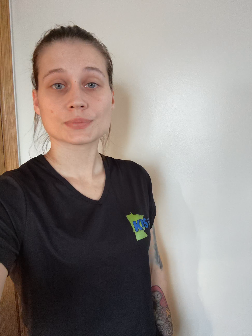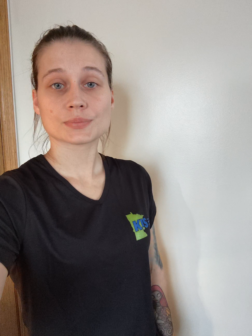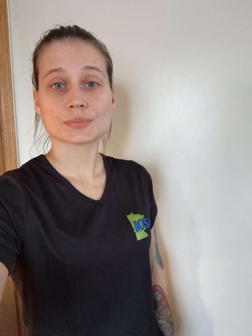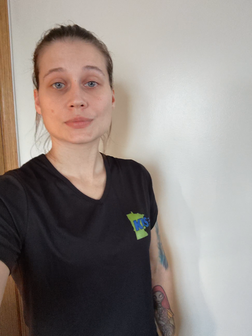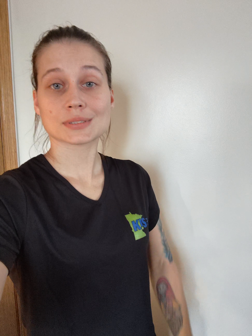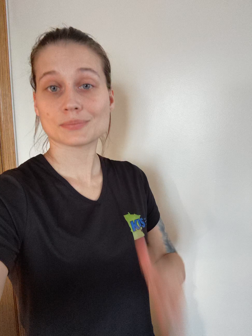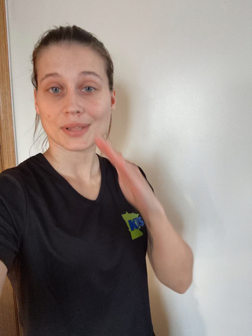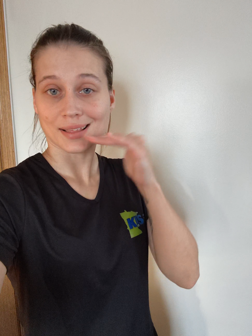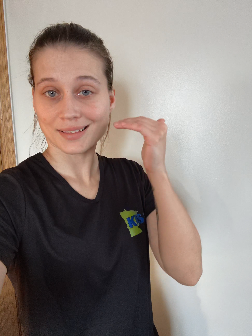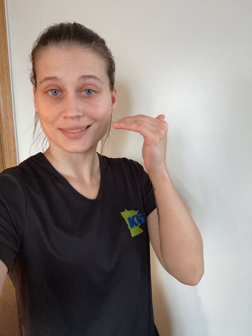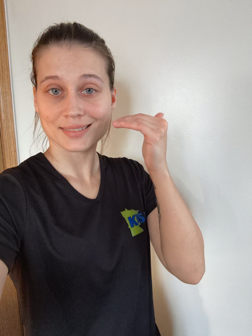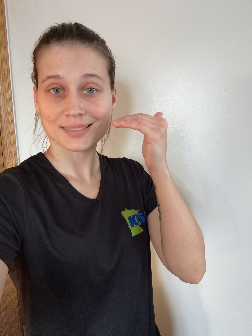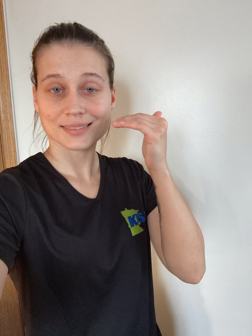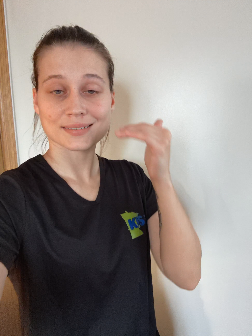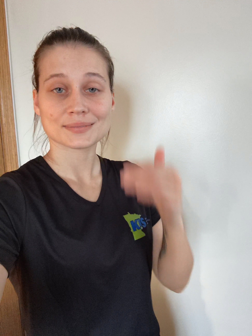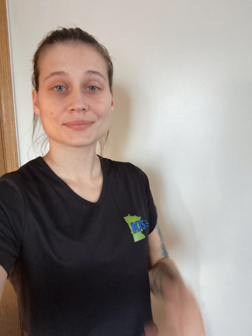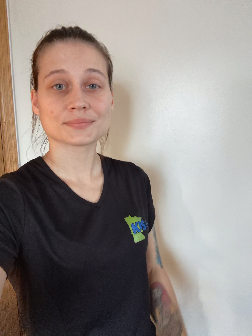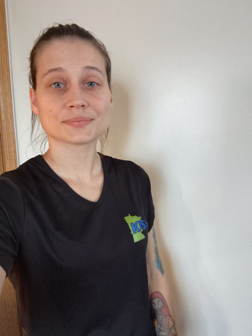smile